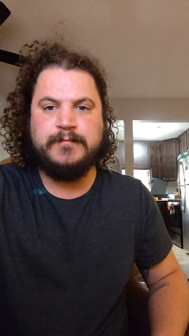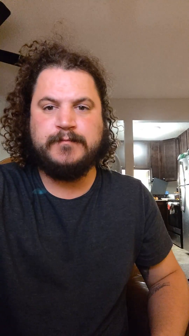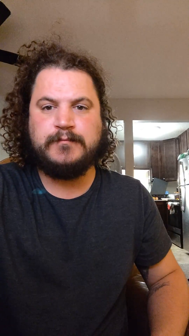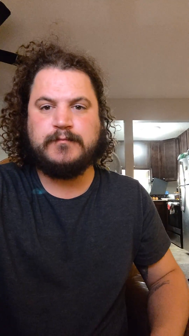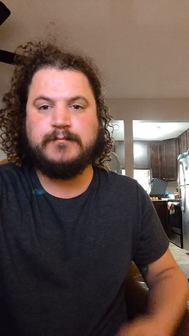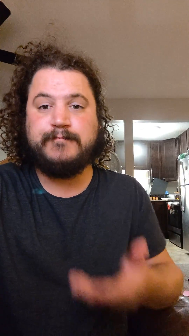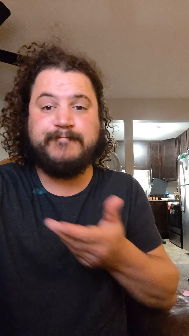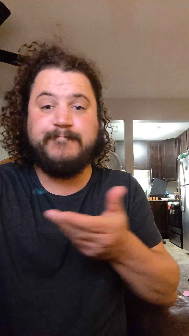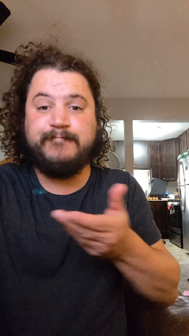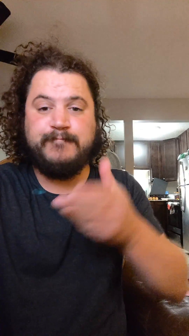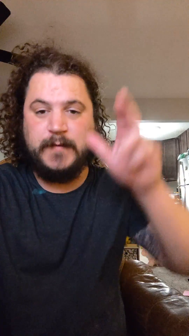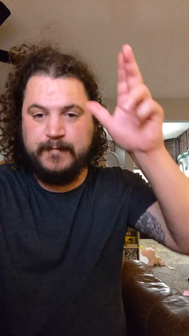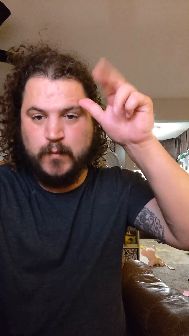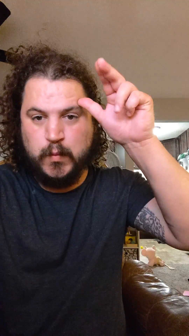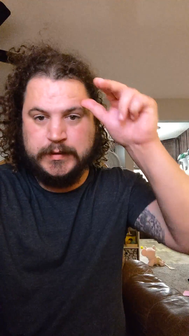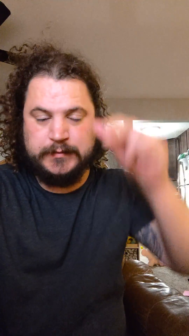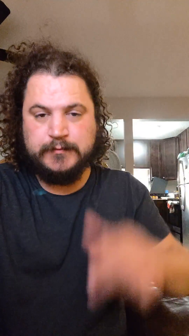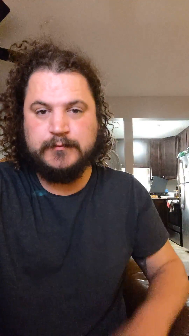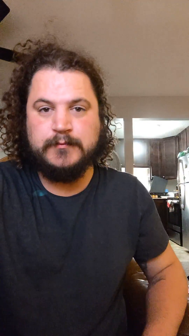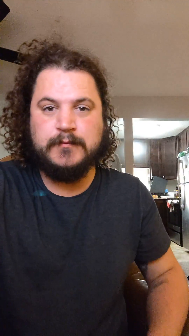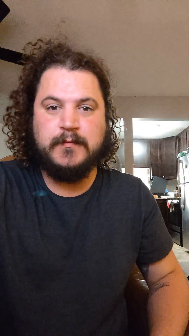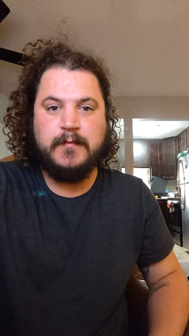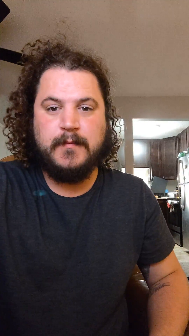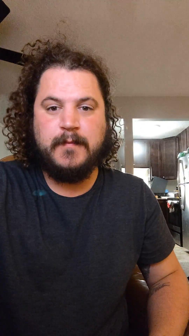pony